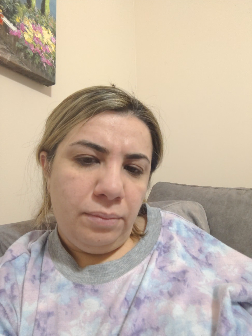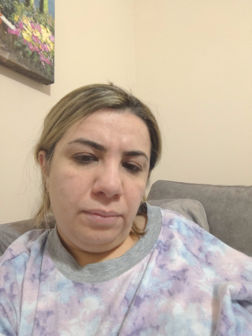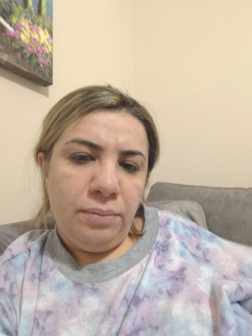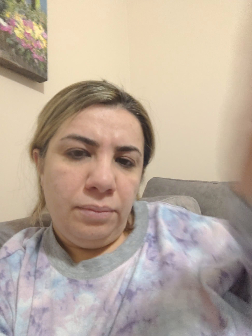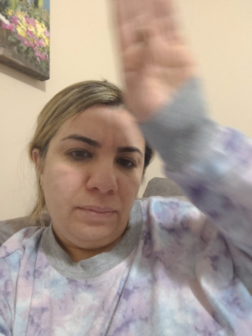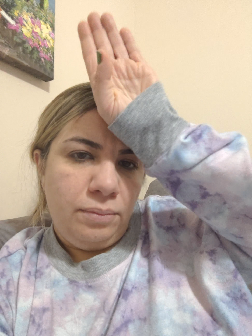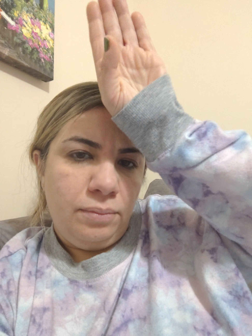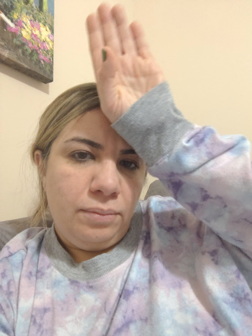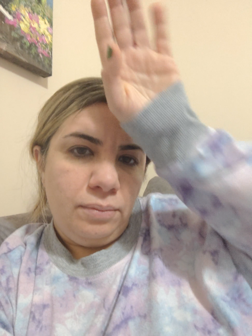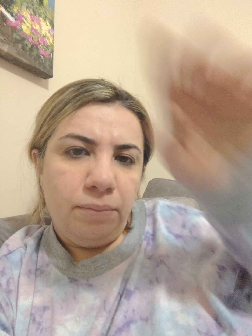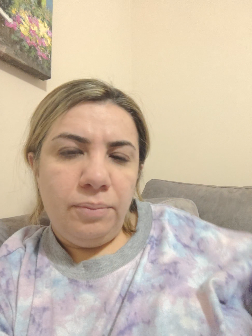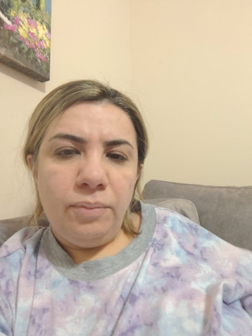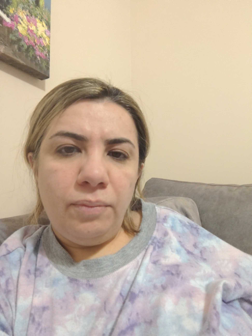fireman